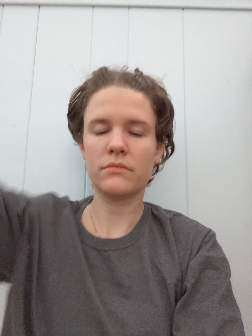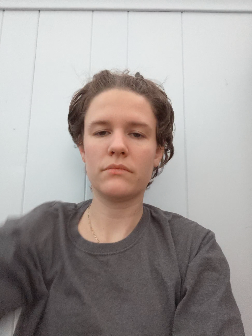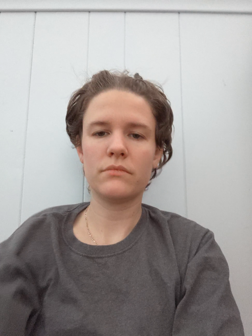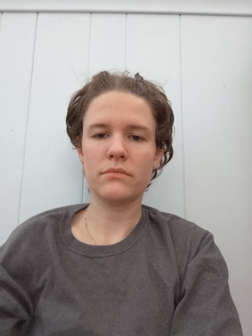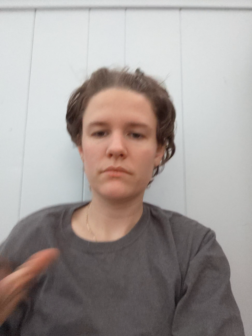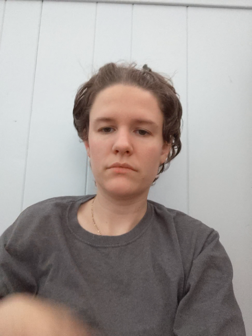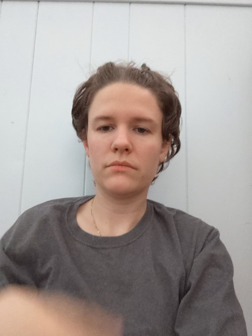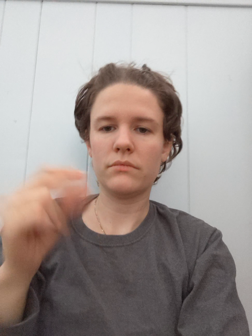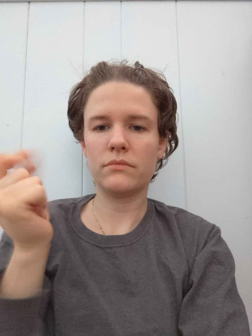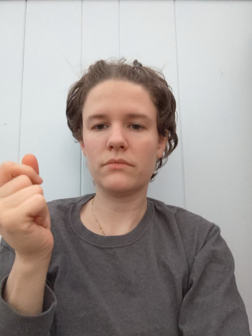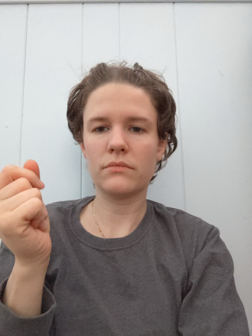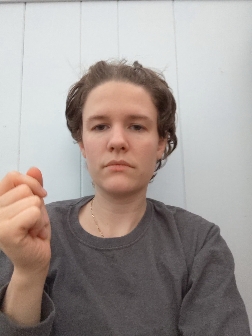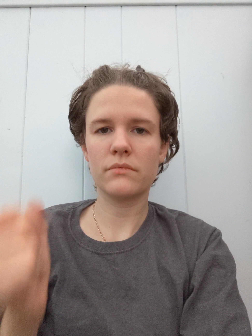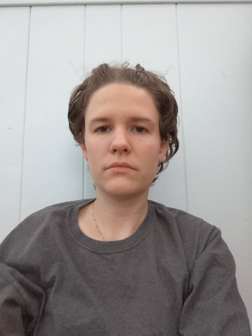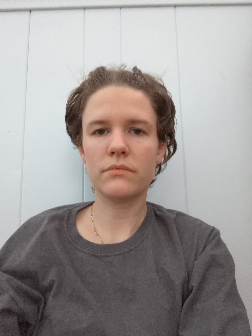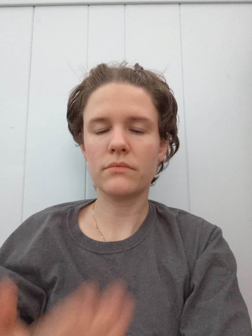dog